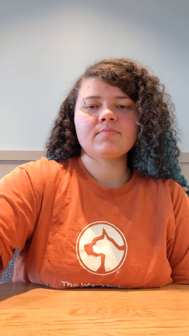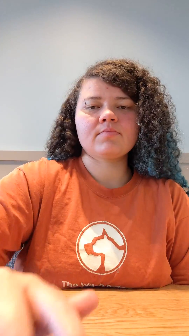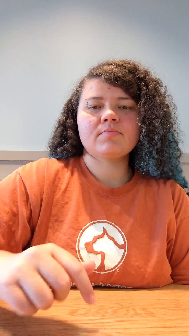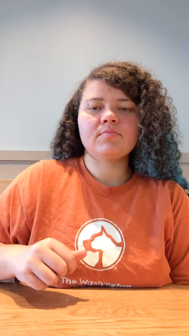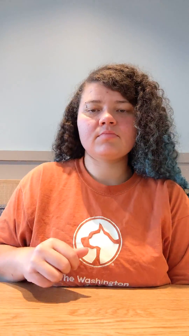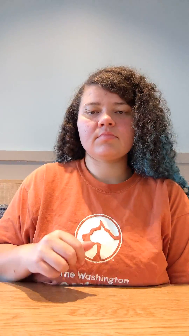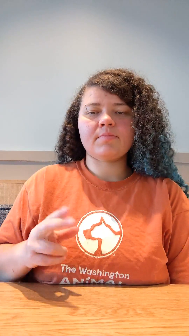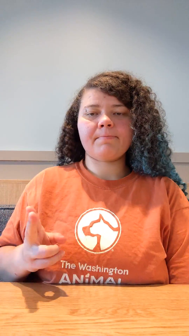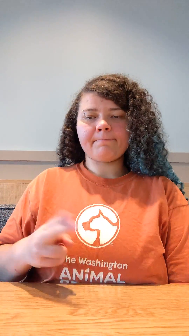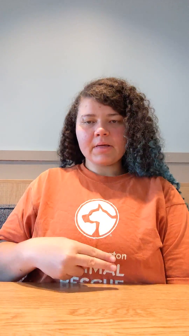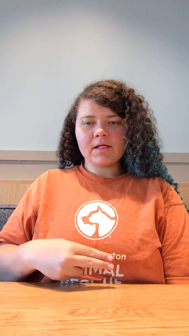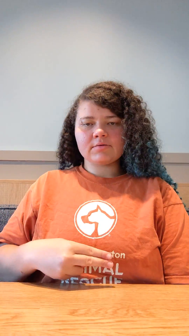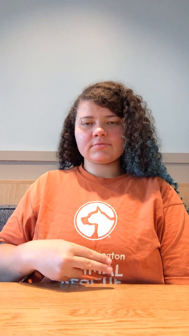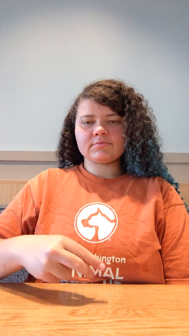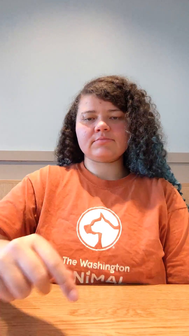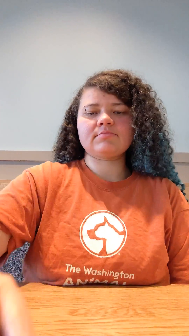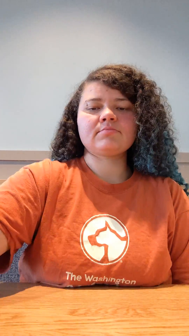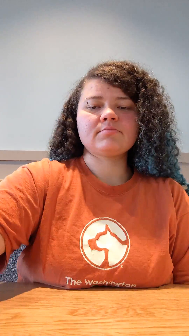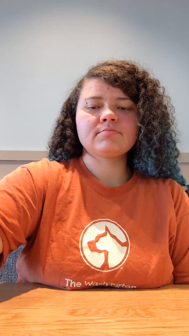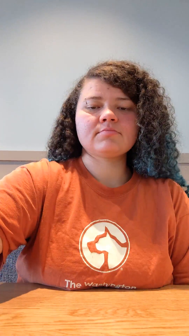belt